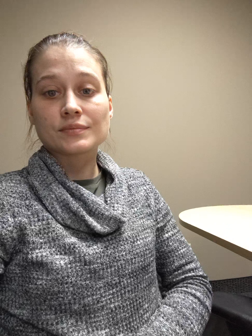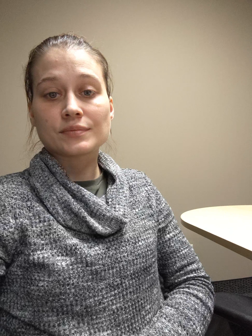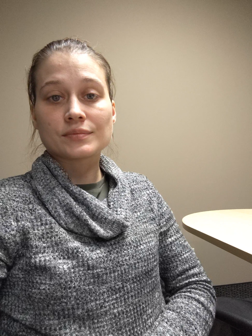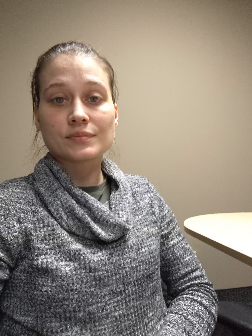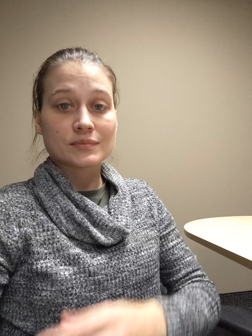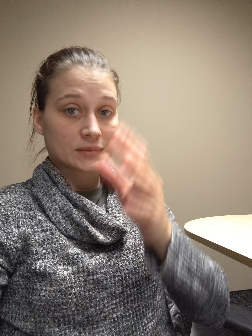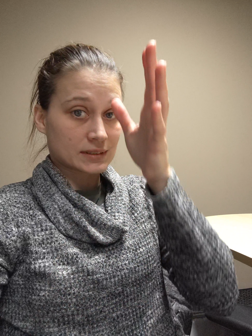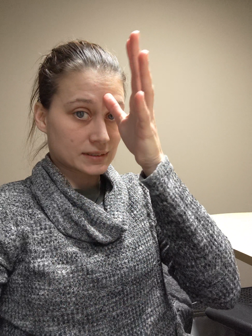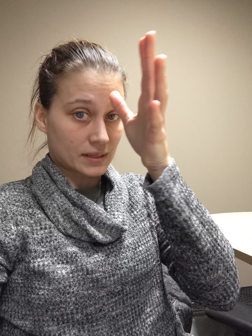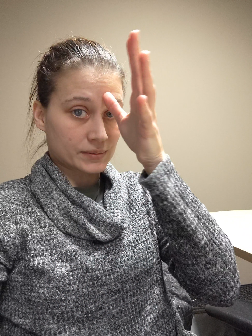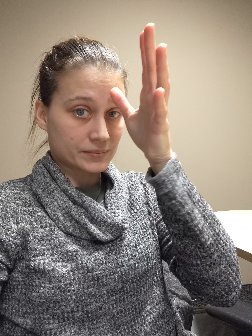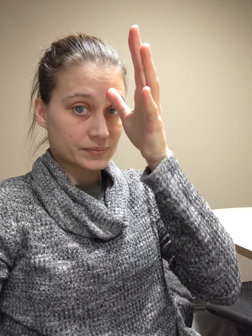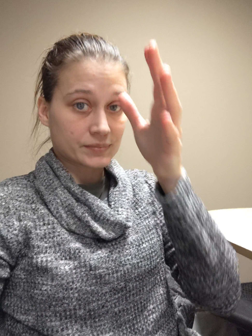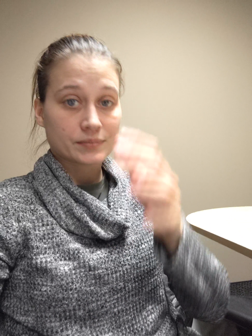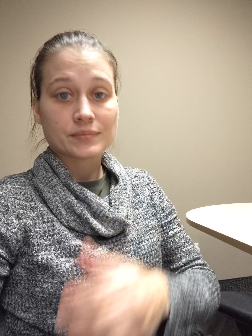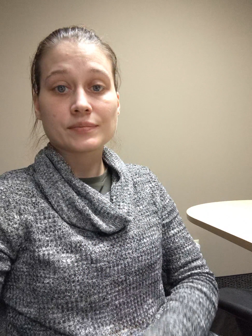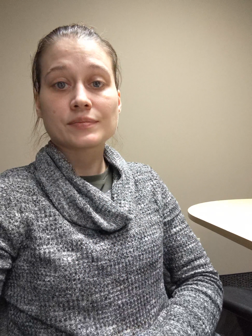dad